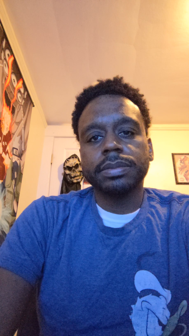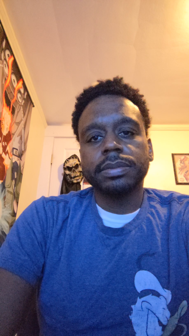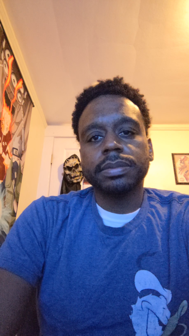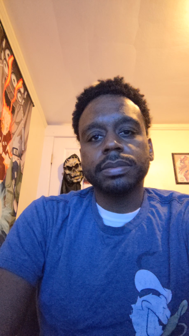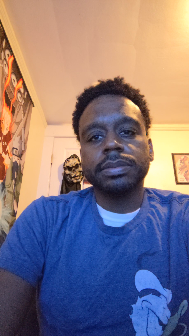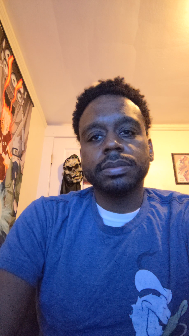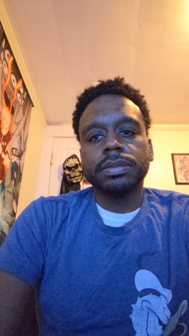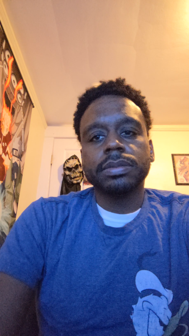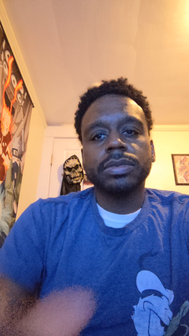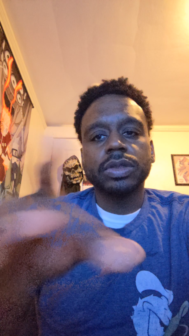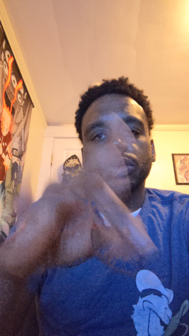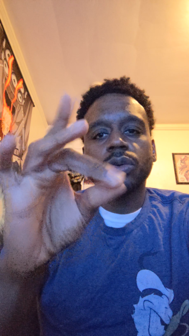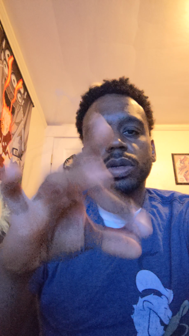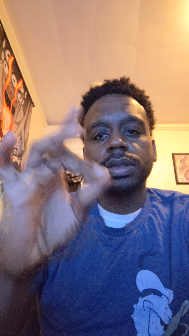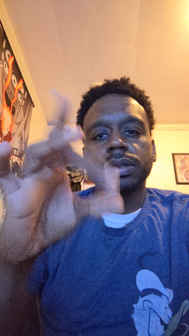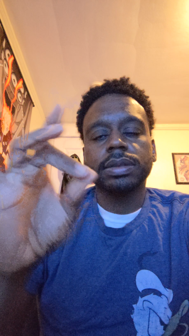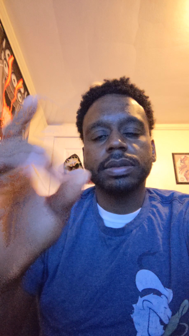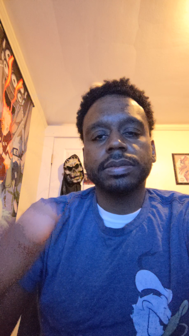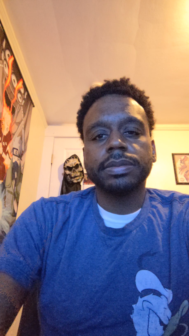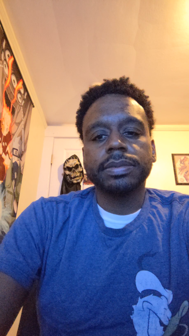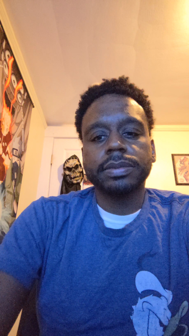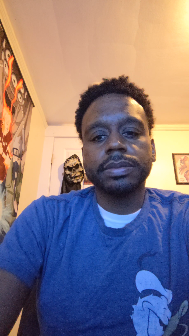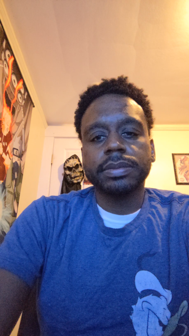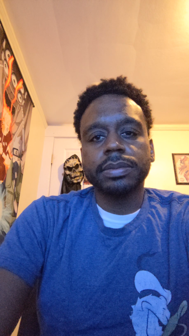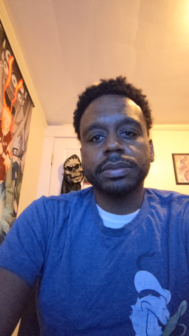choose